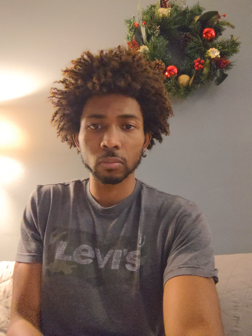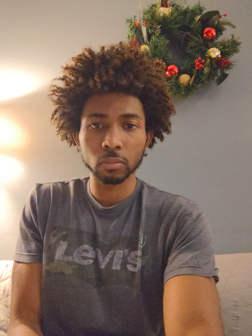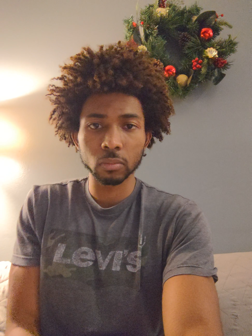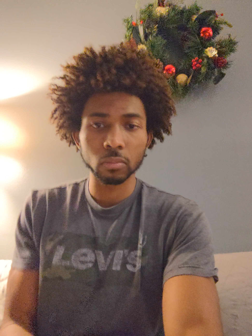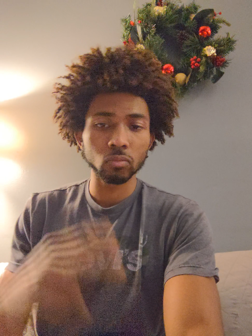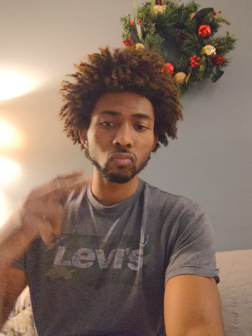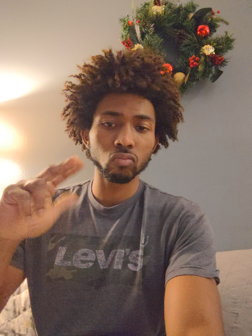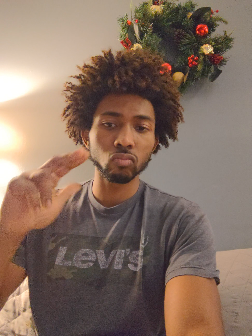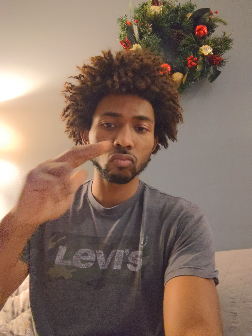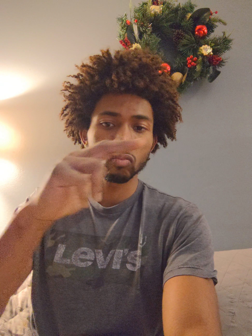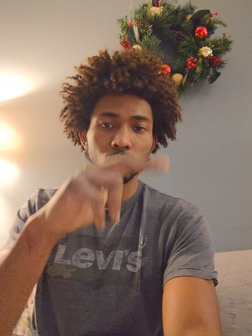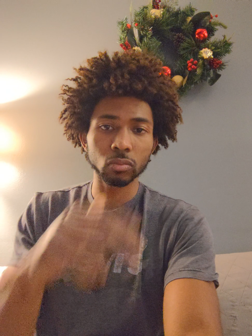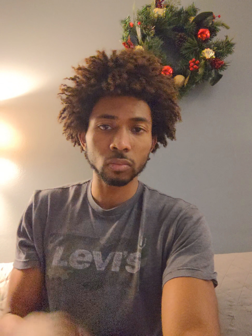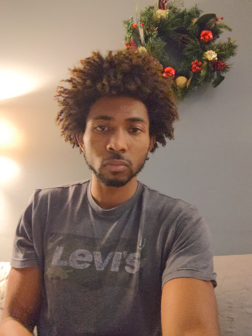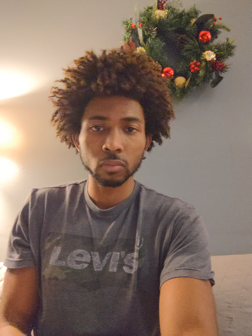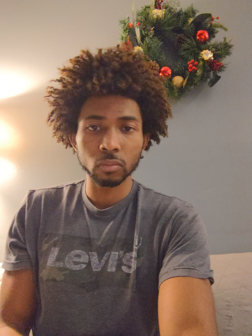helicopter